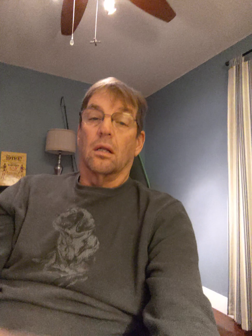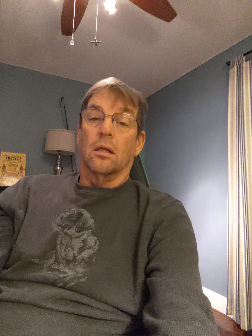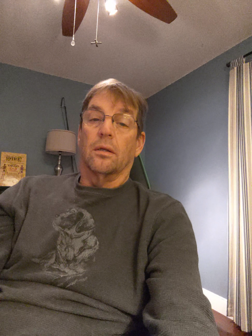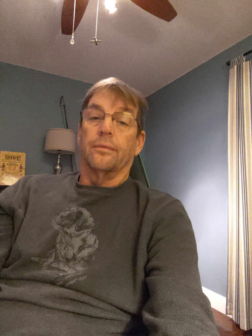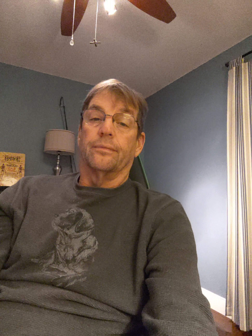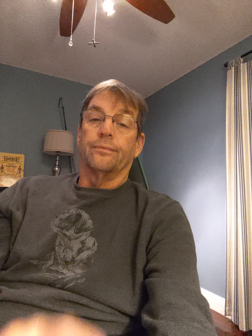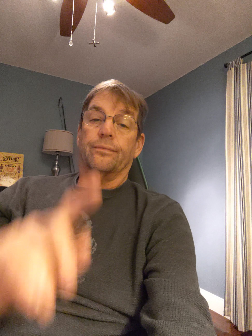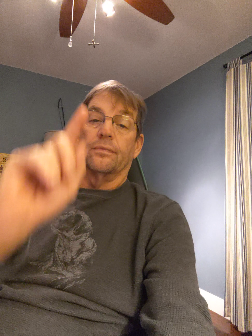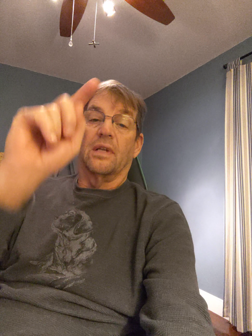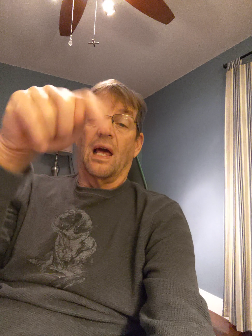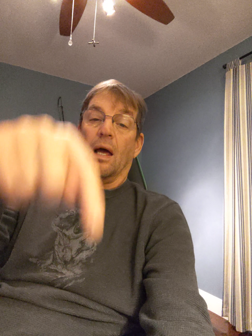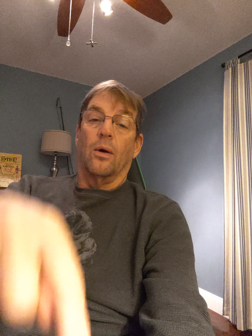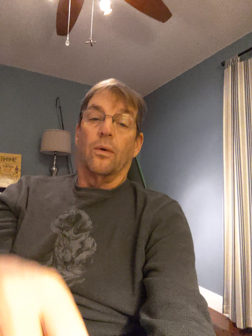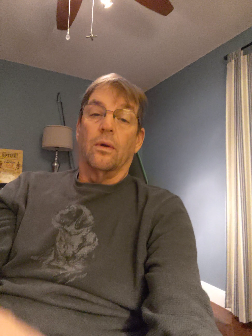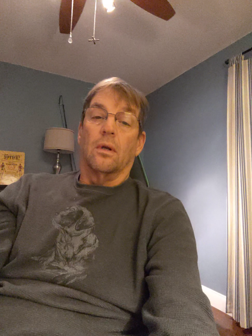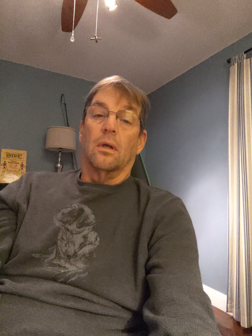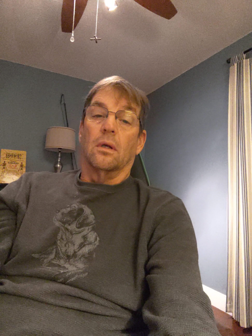down